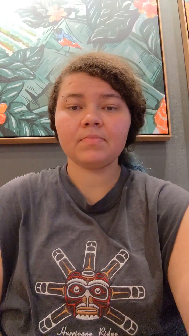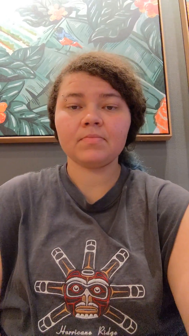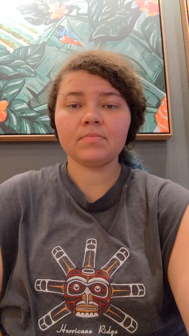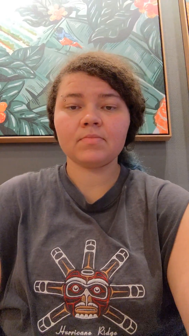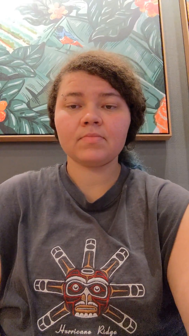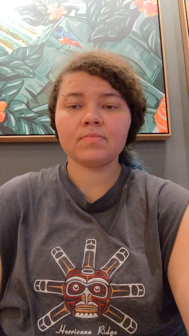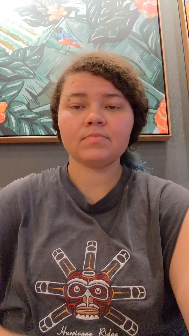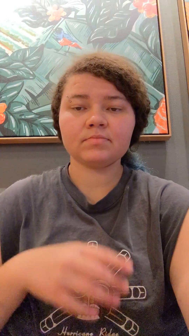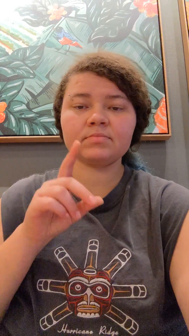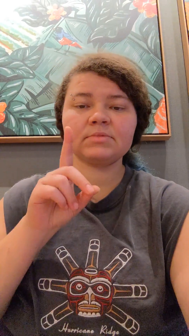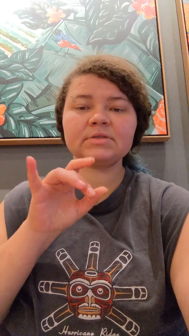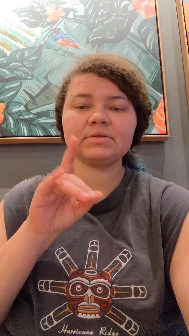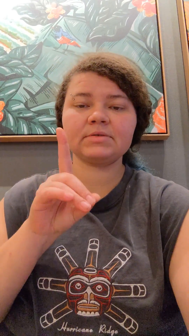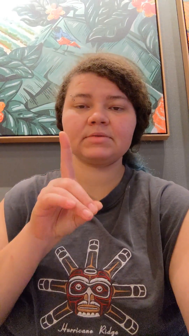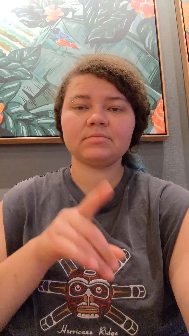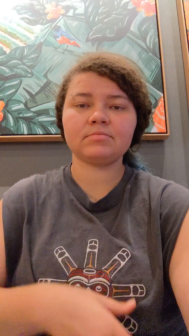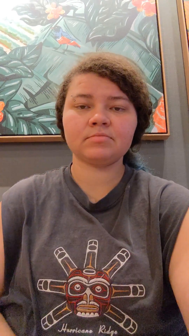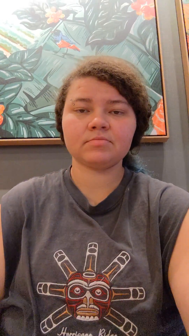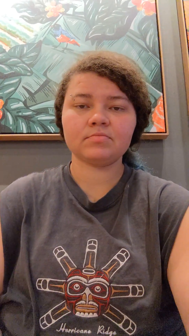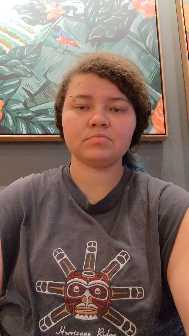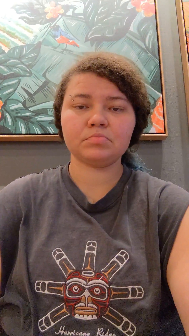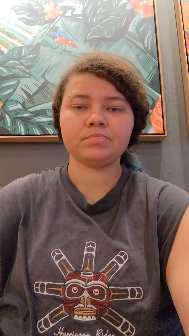did